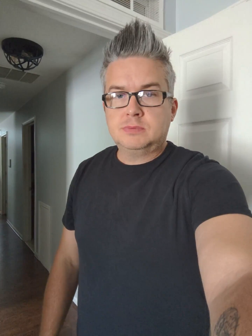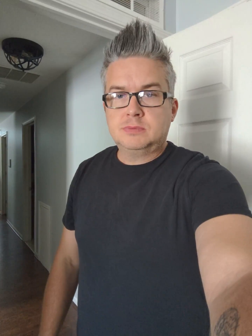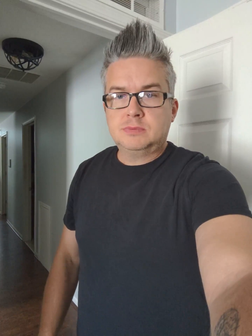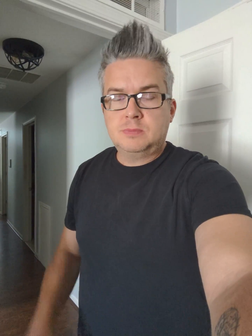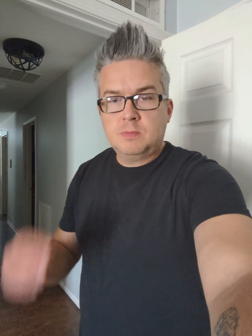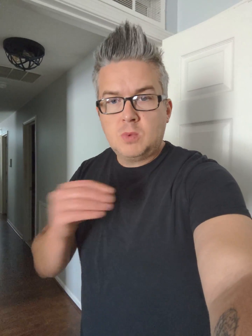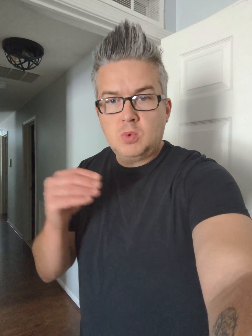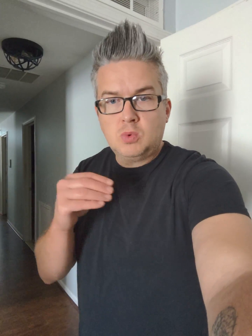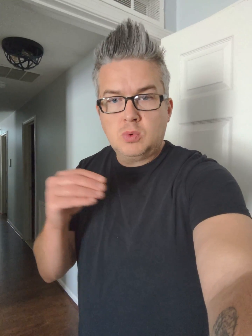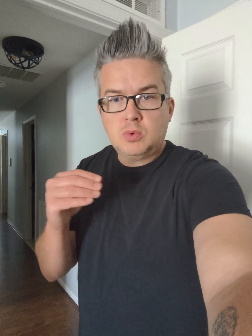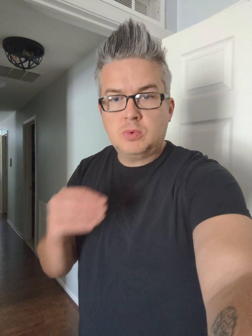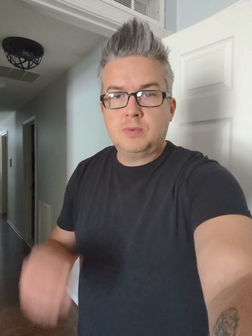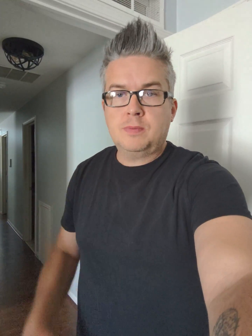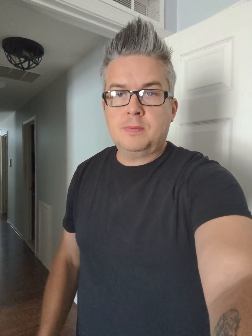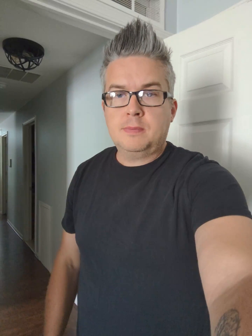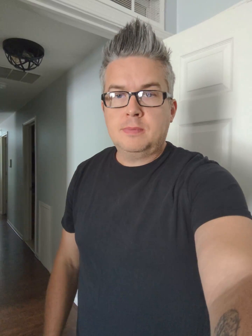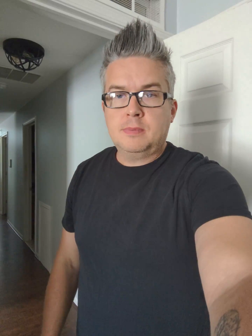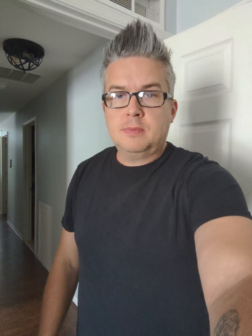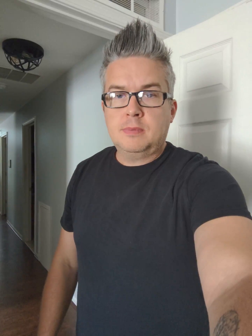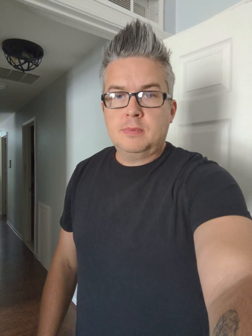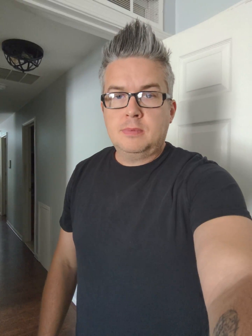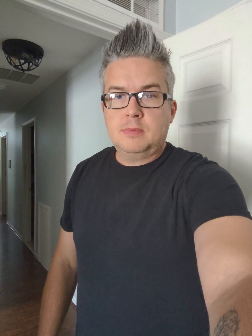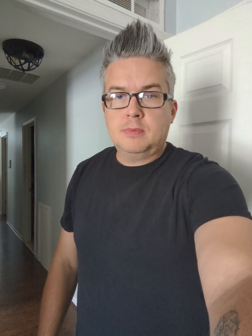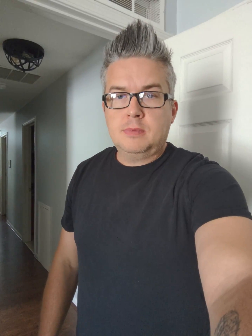more